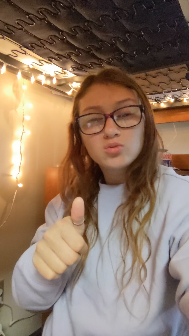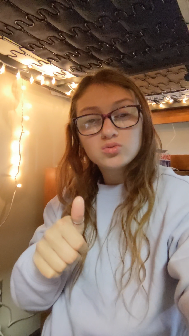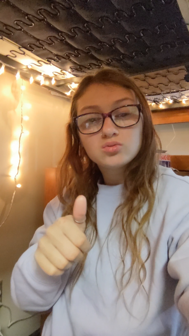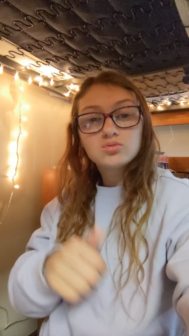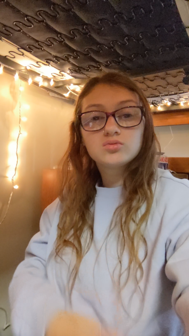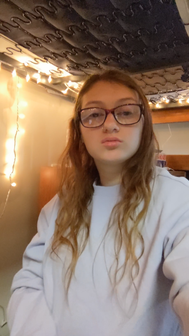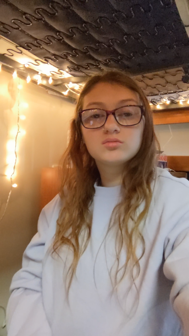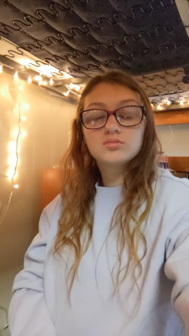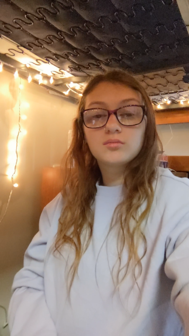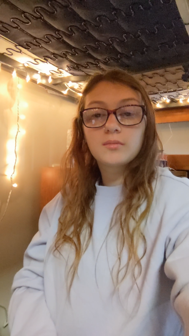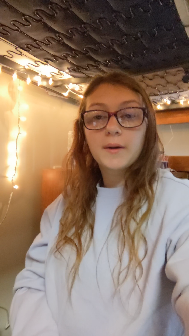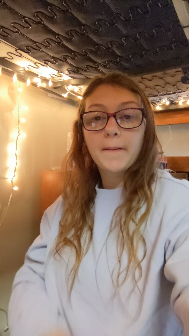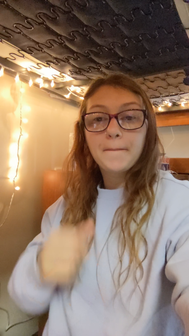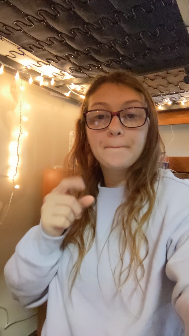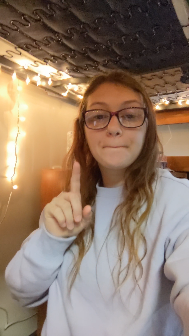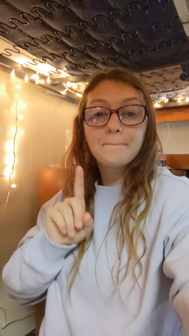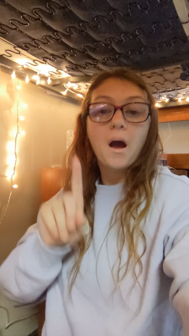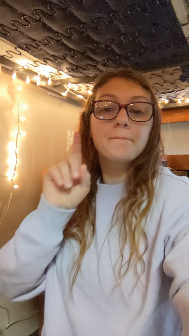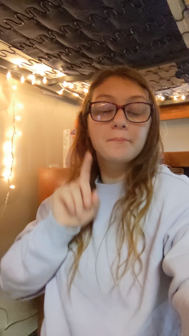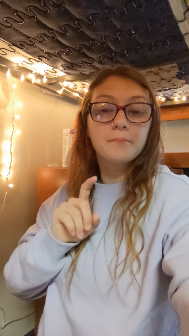bump